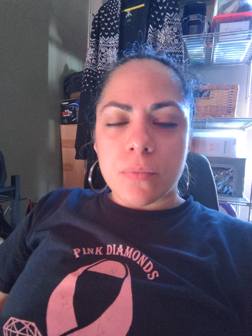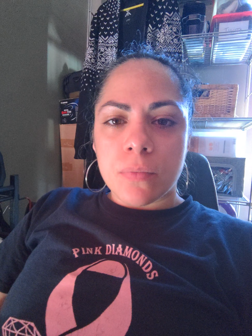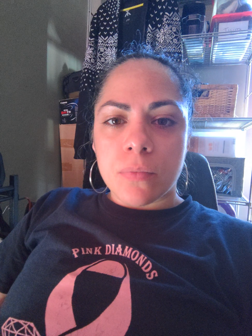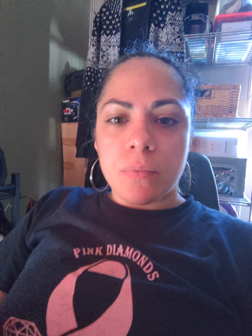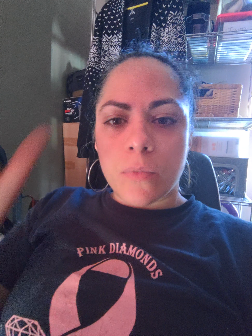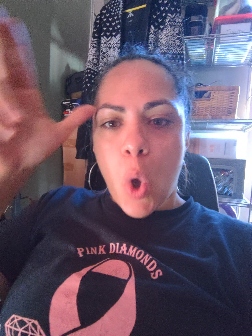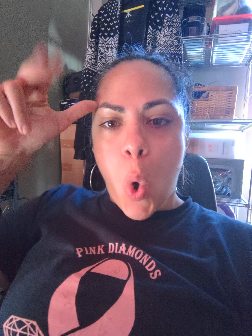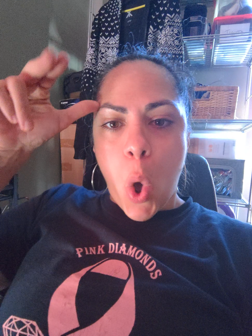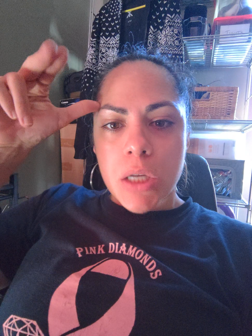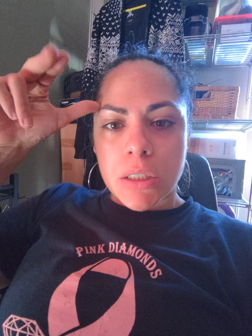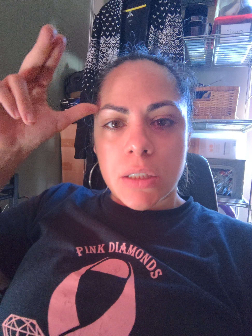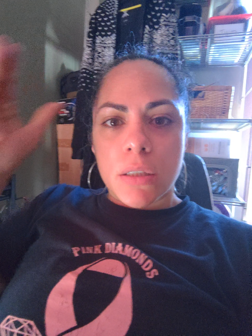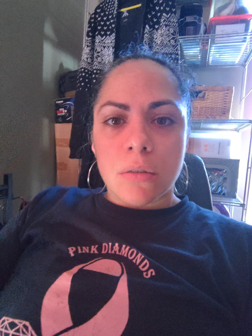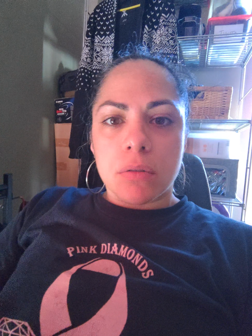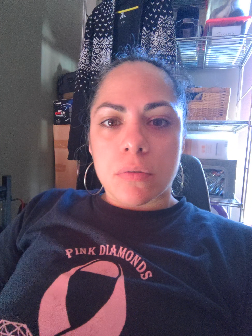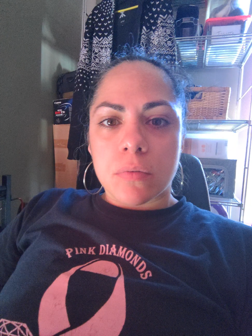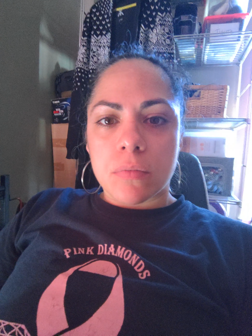horse